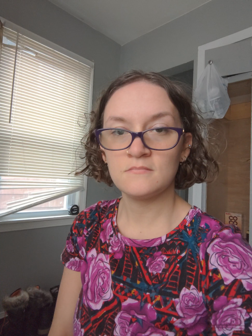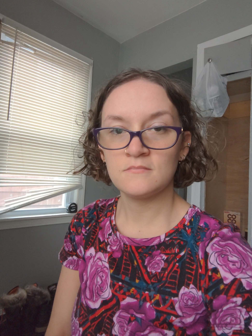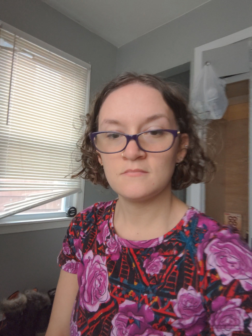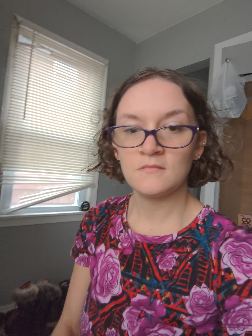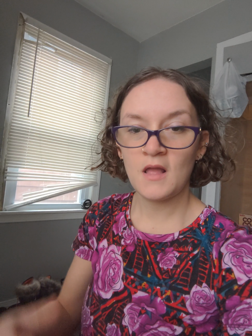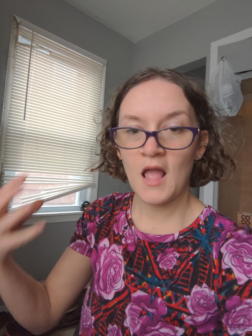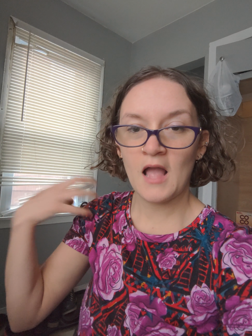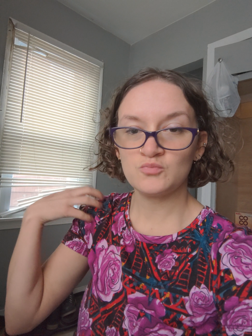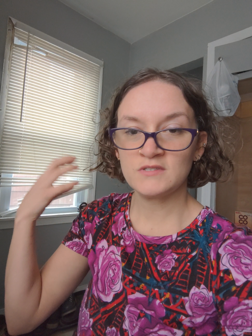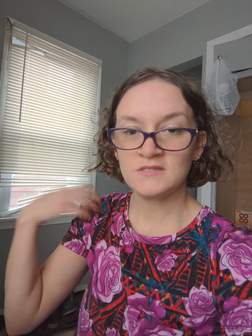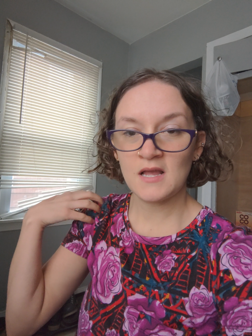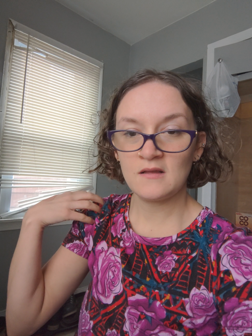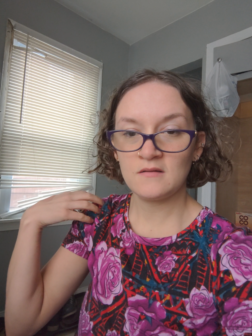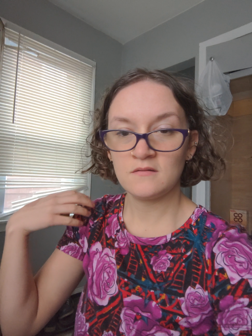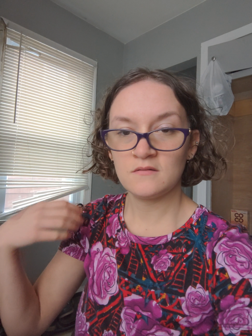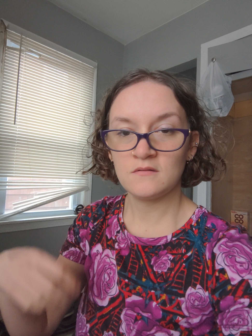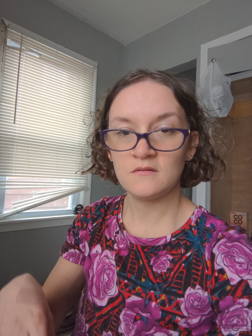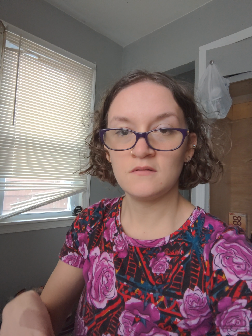outside